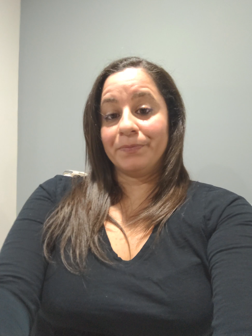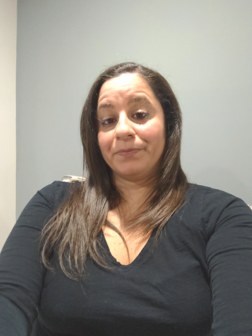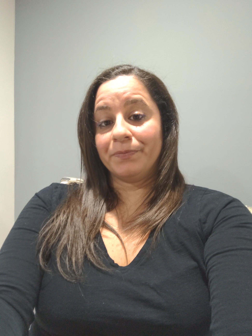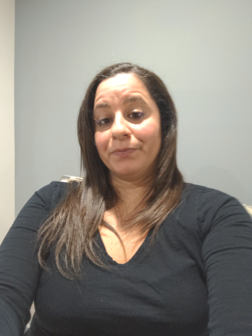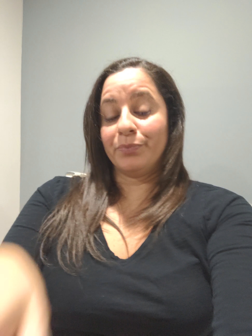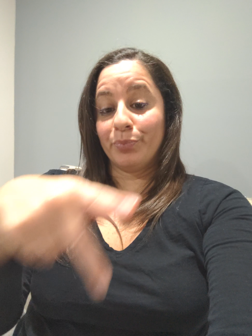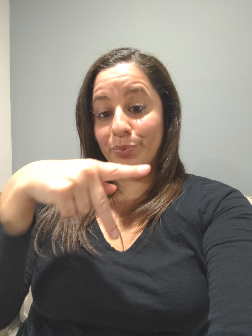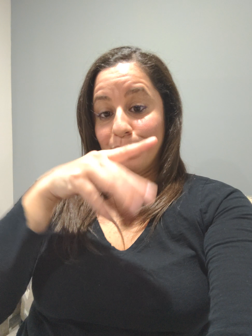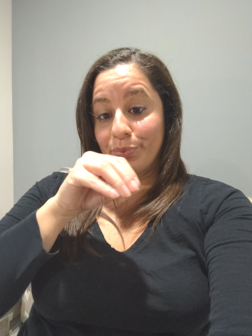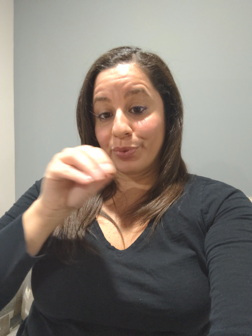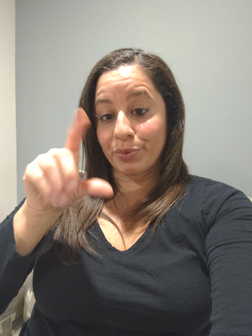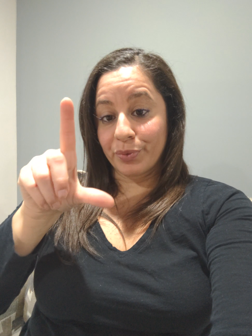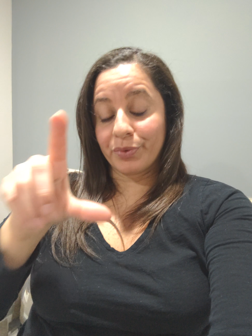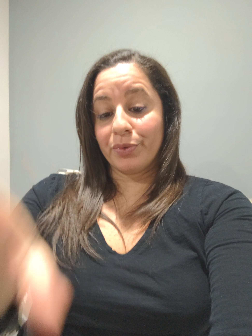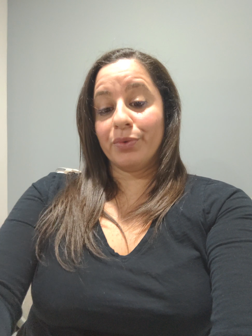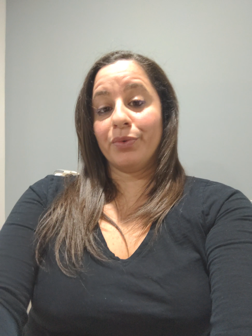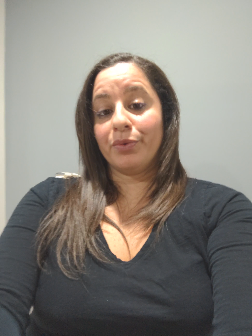pool